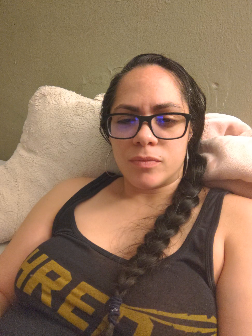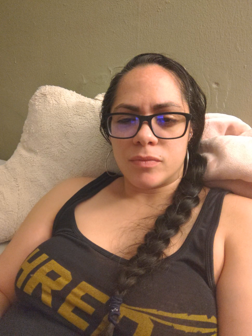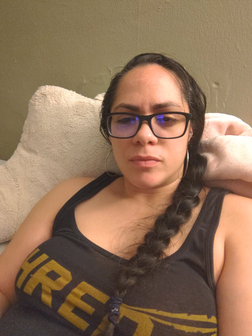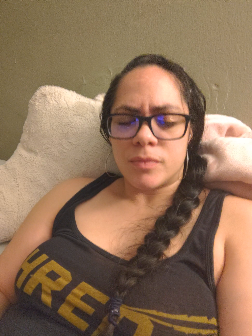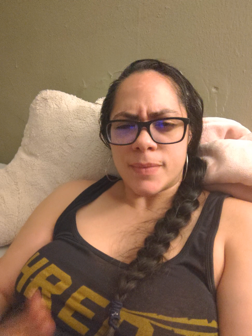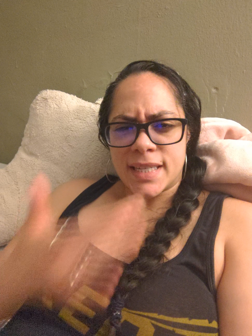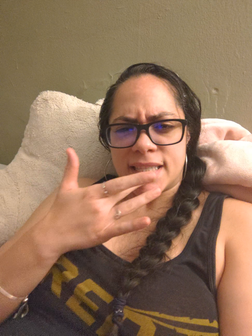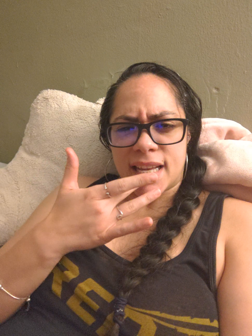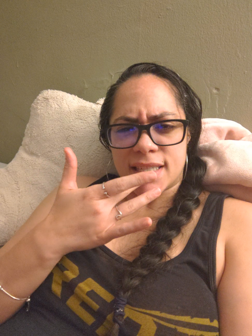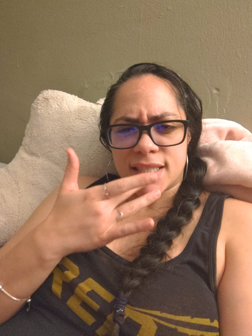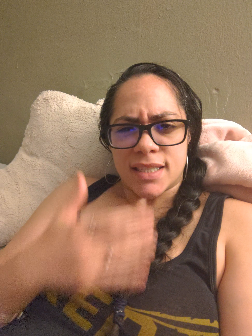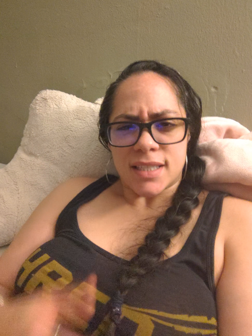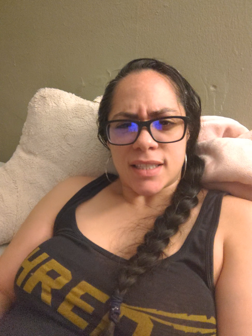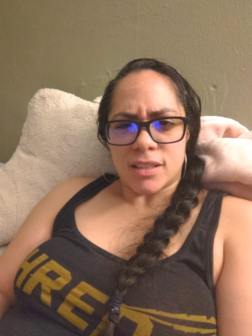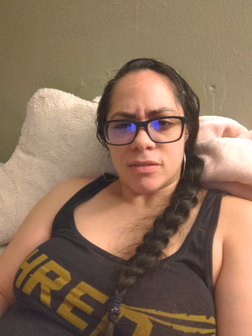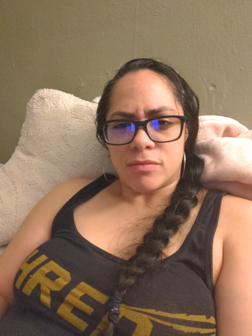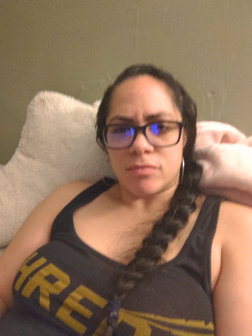taste